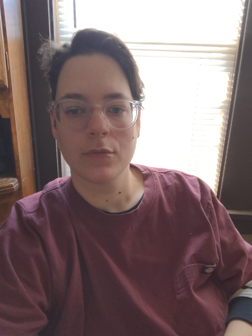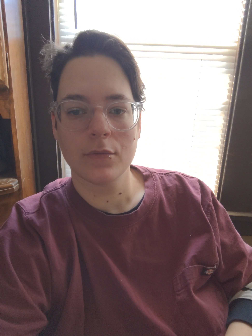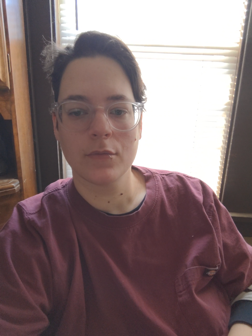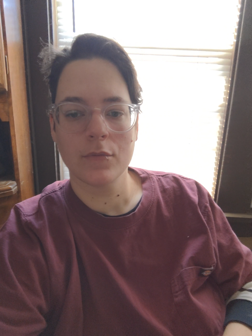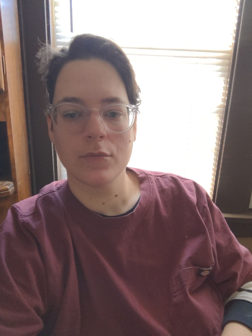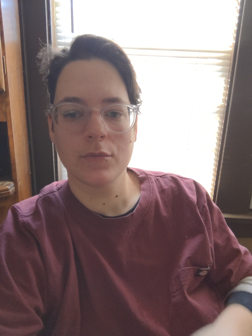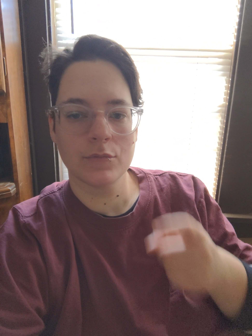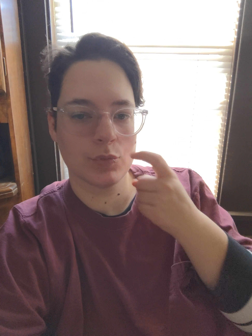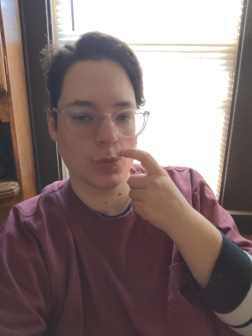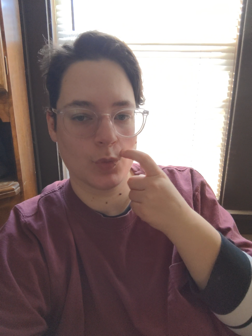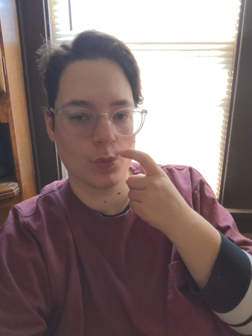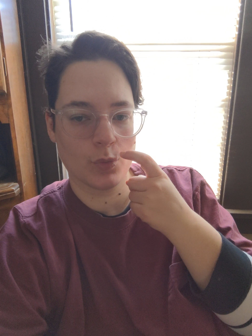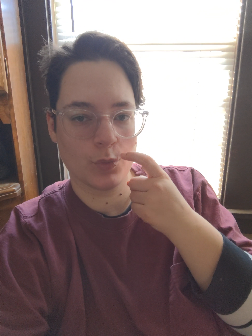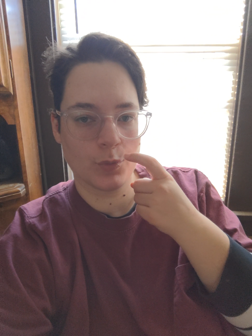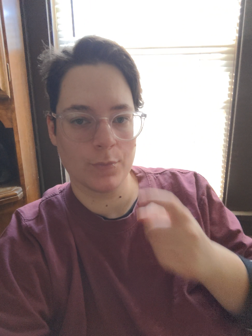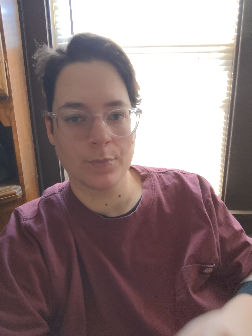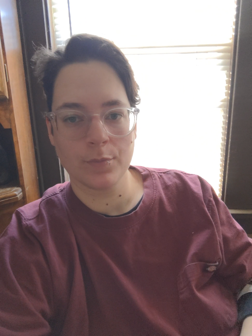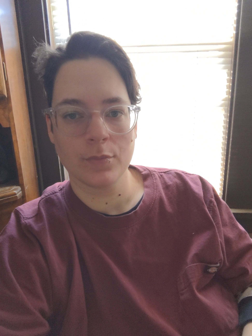tooth